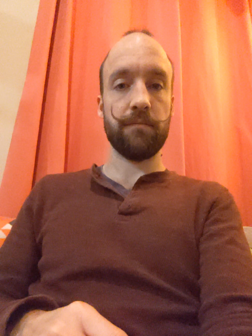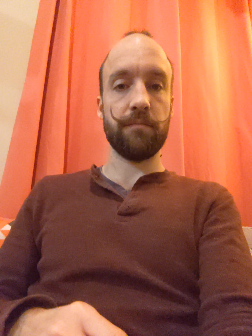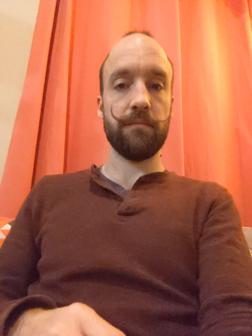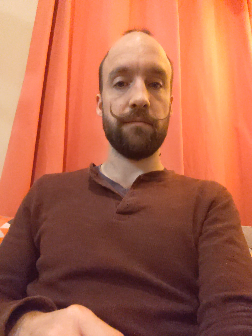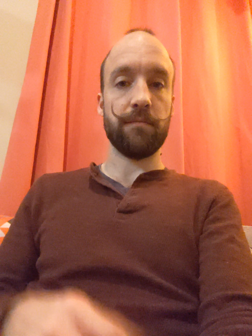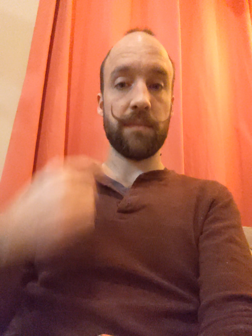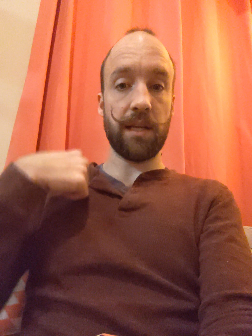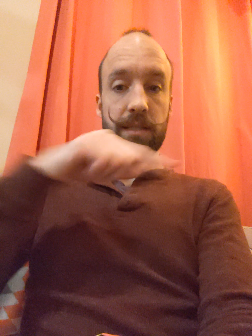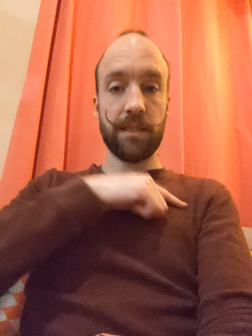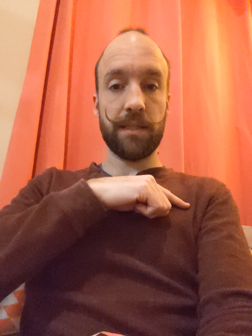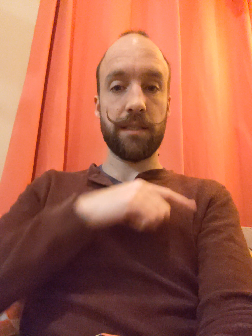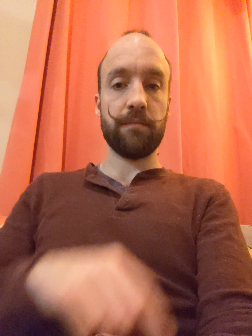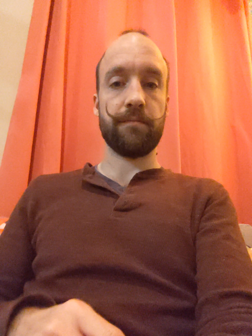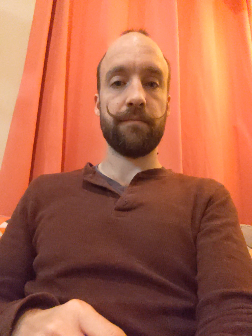we